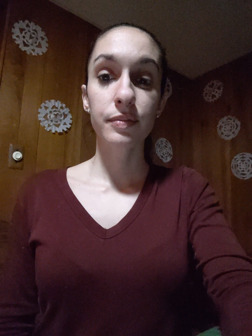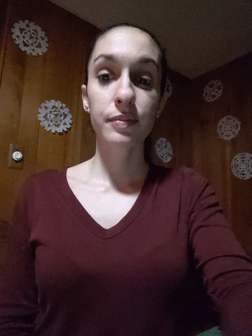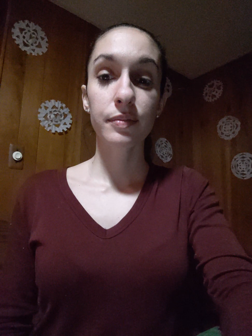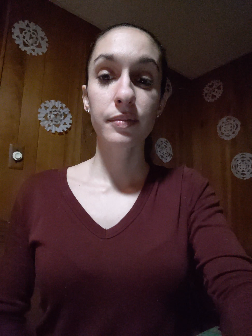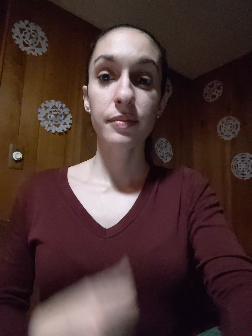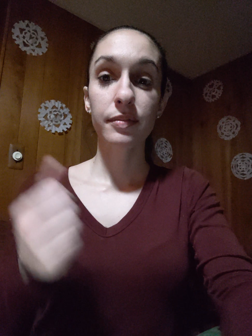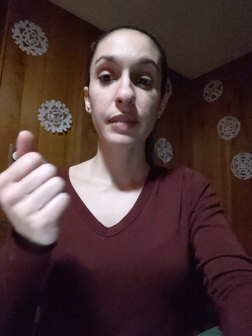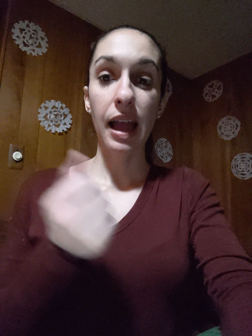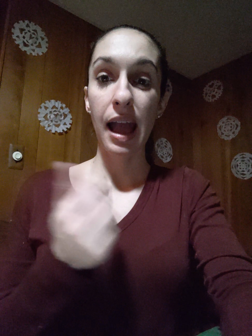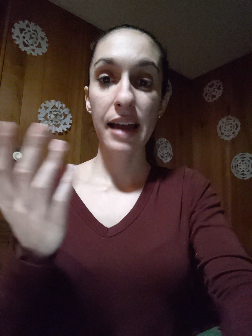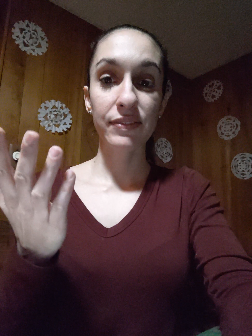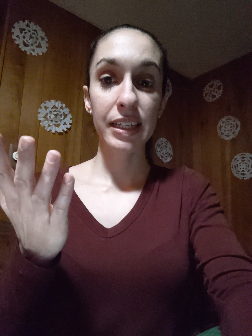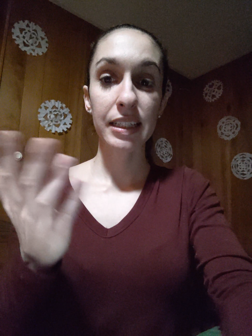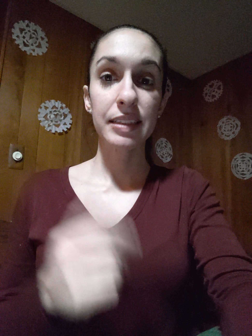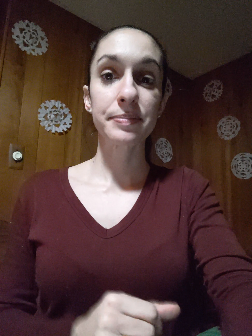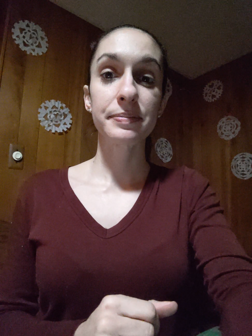every